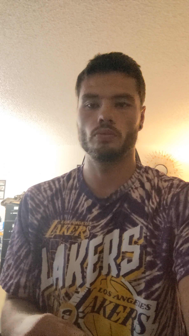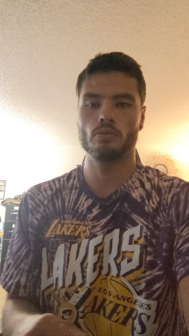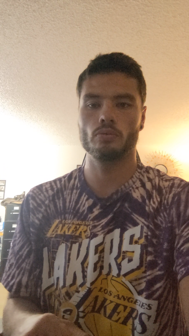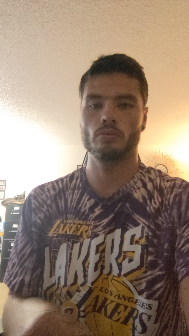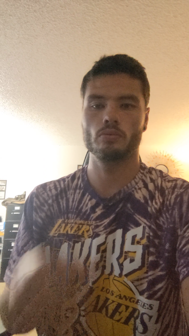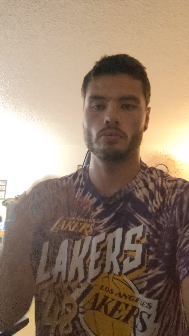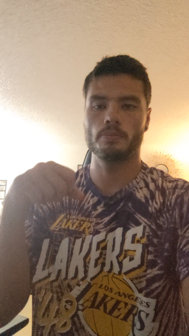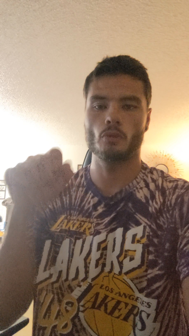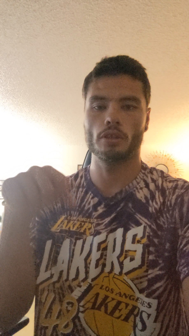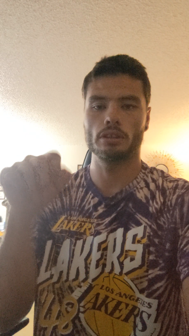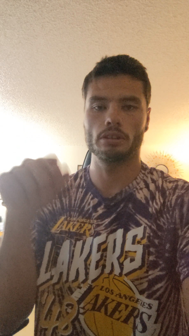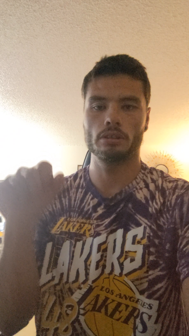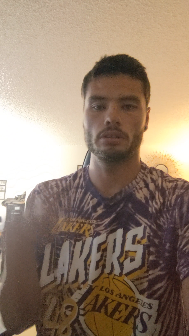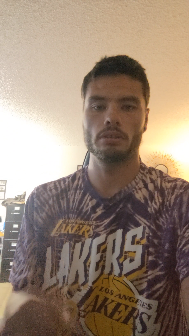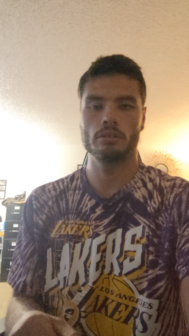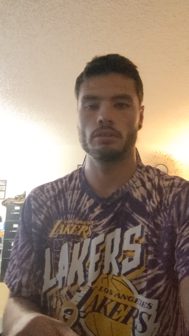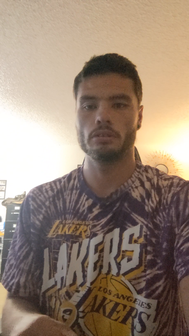motorcycle